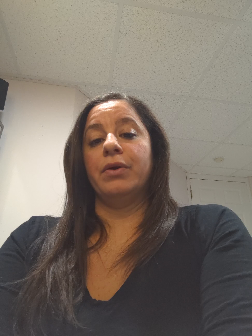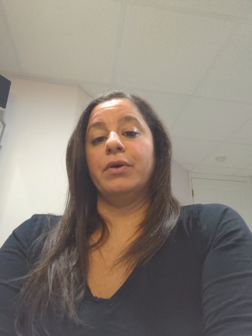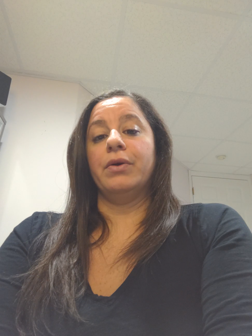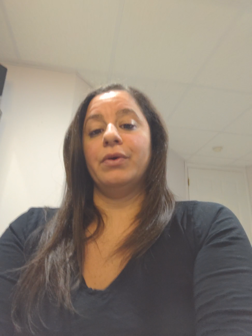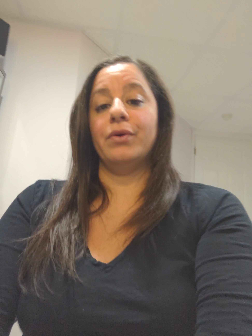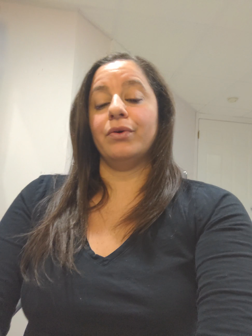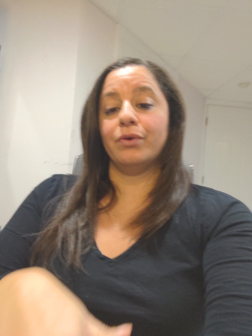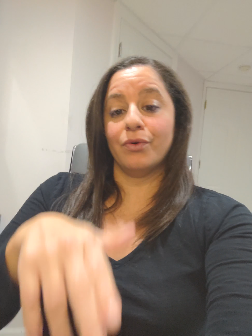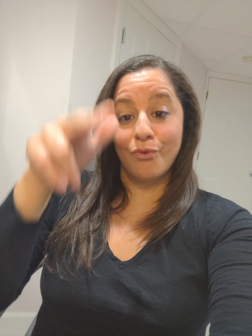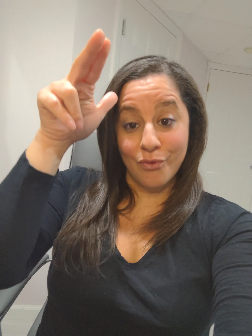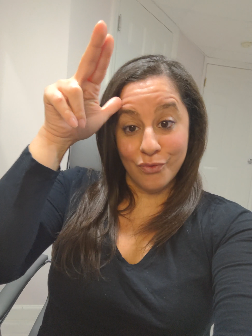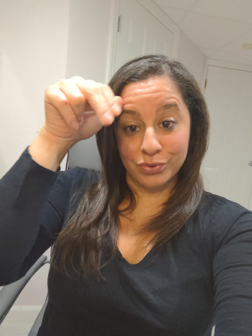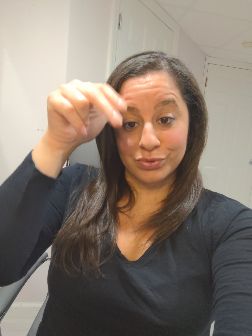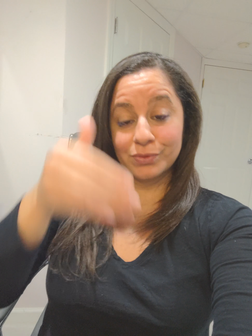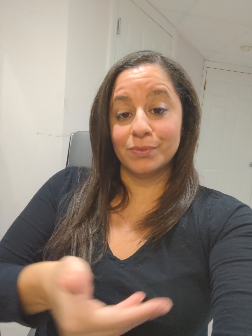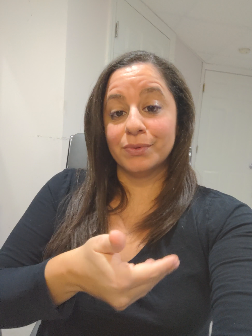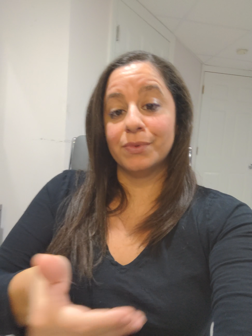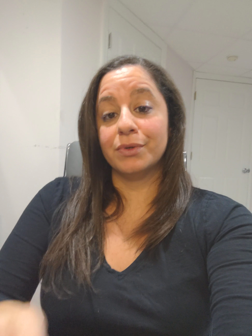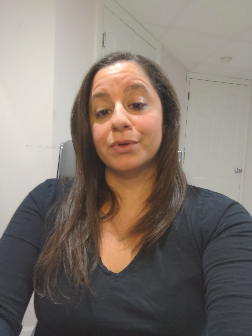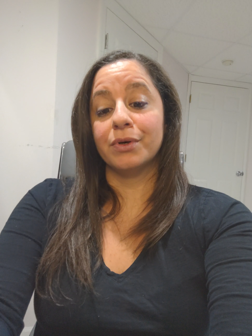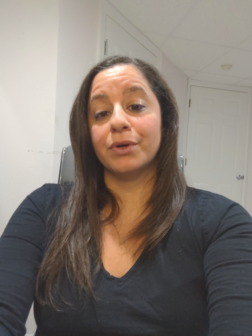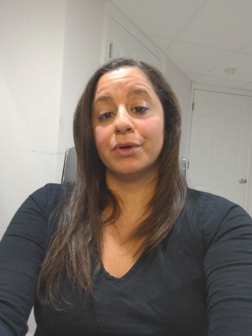donkey